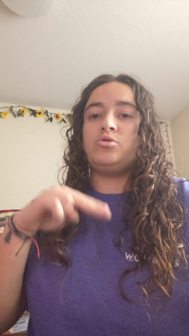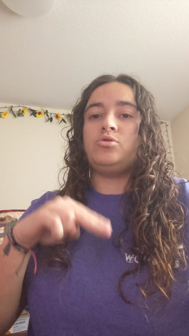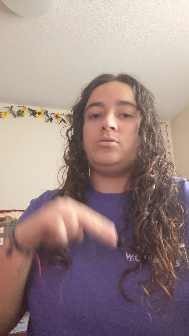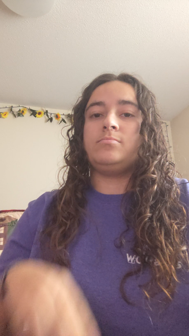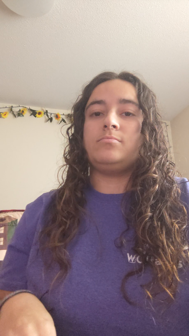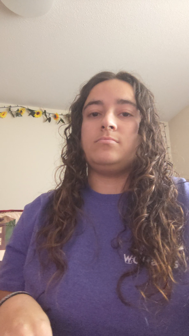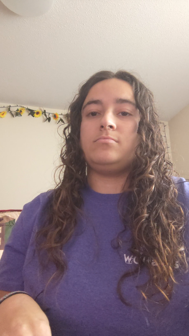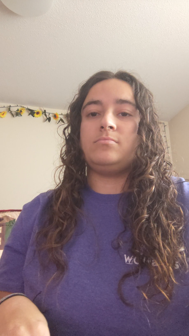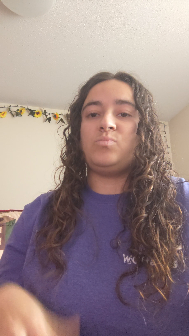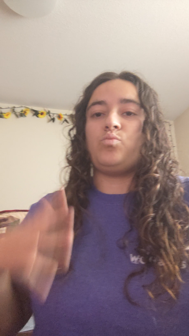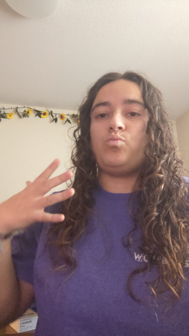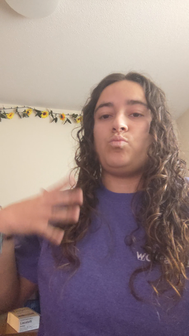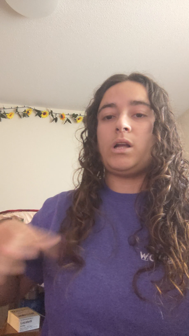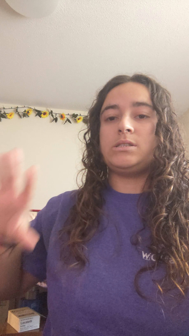dress